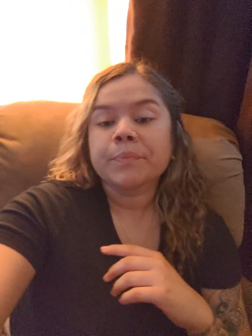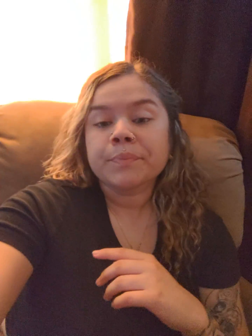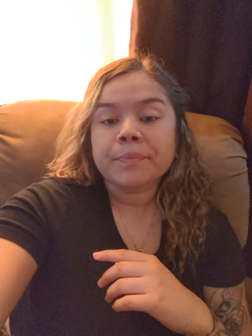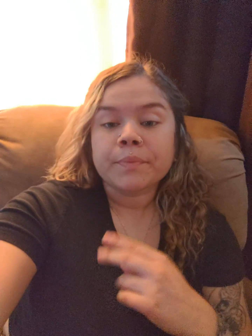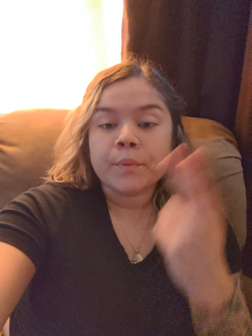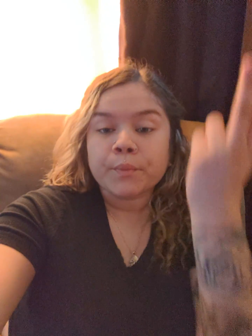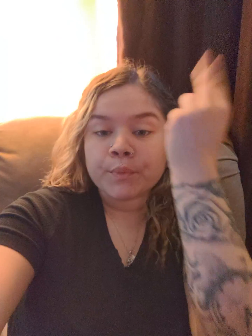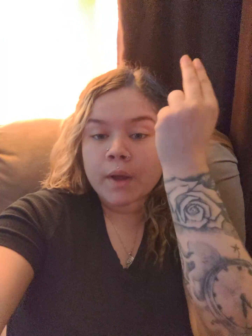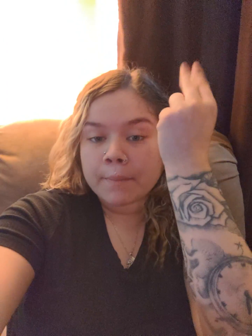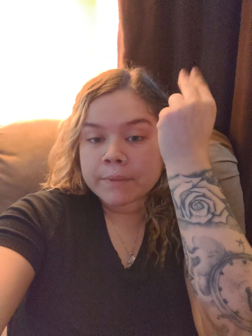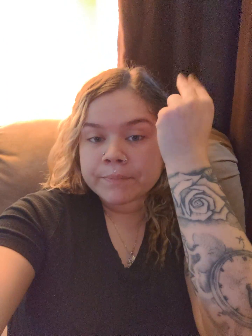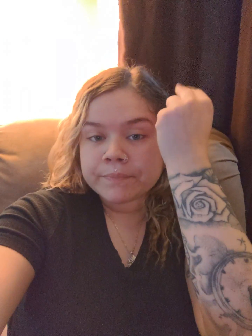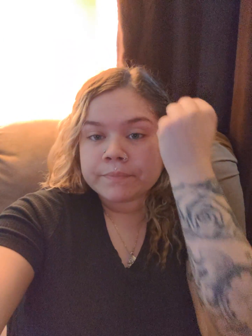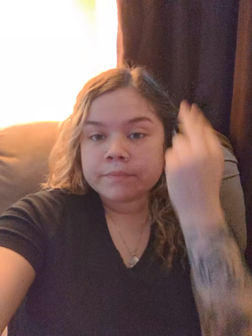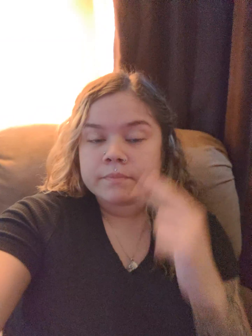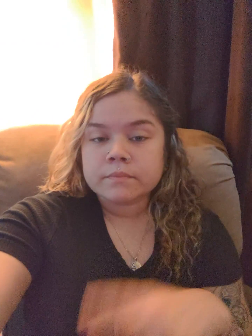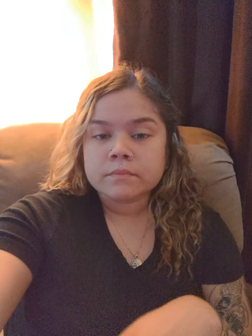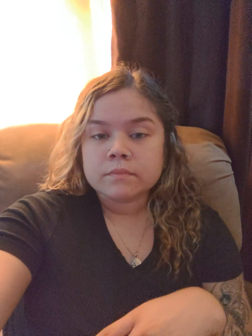rabbit